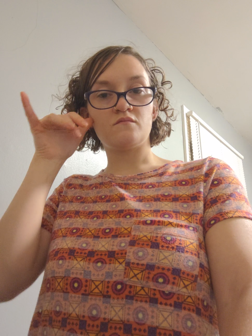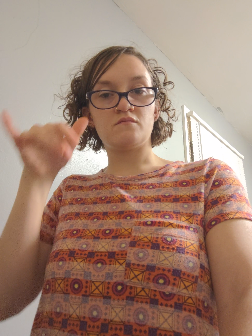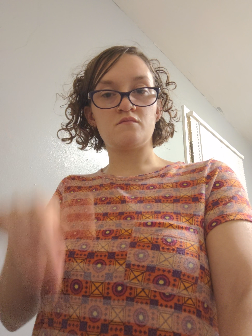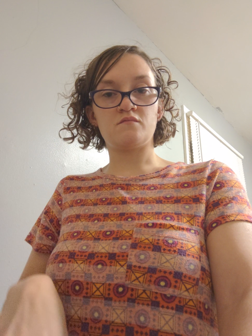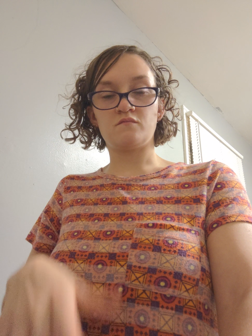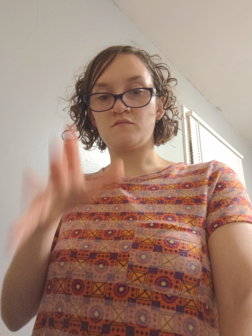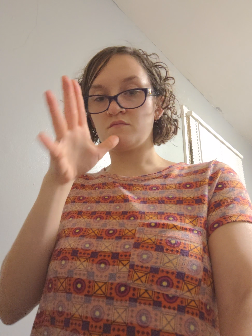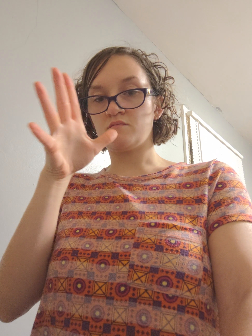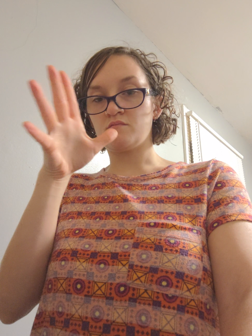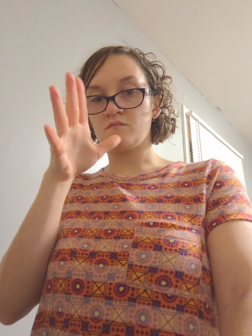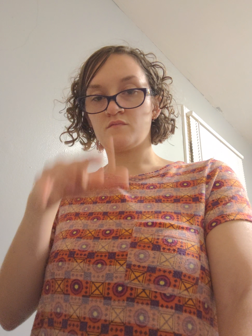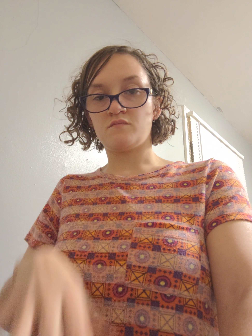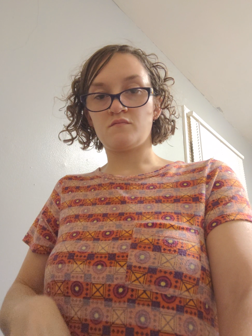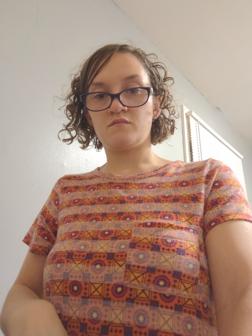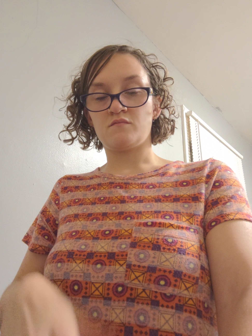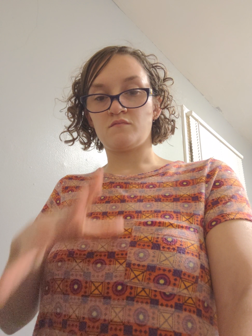mom